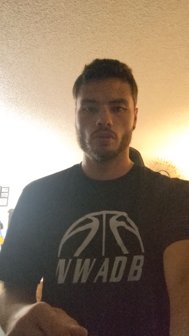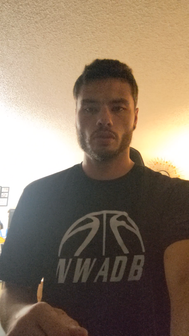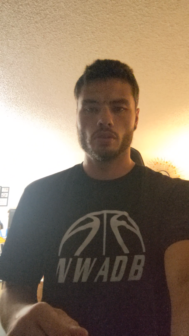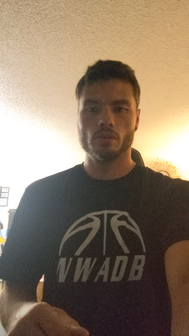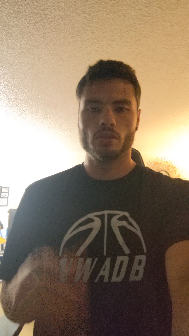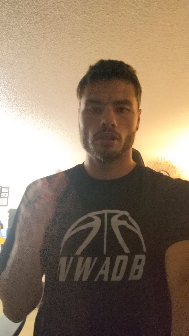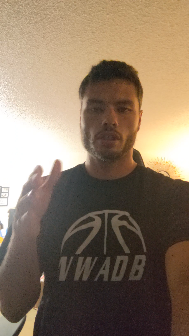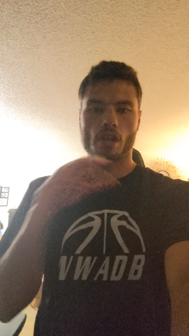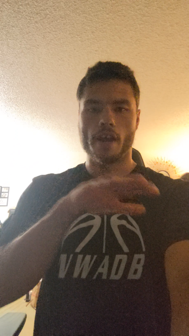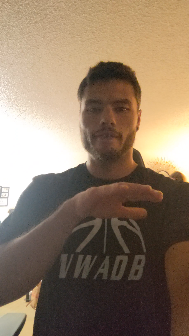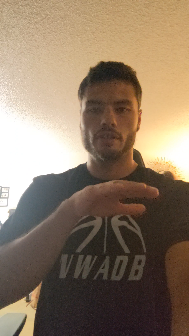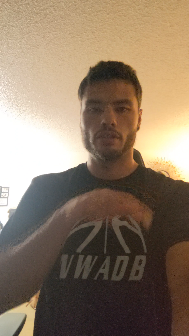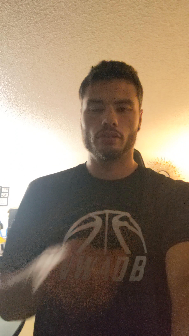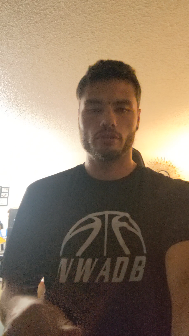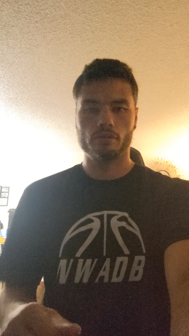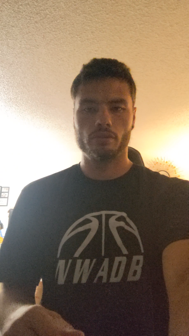cover